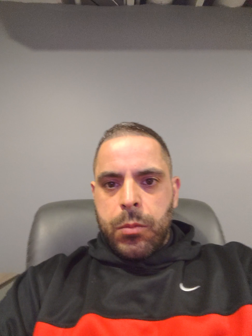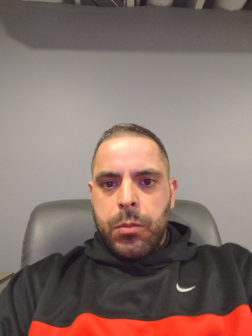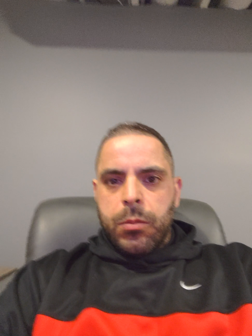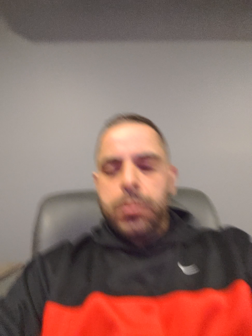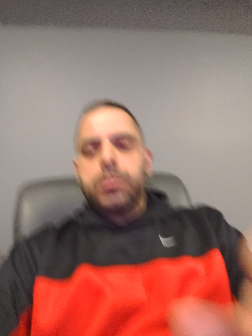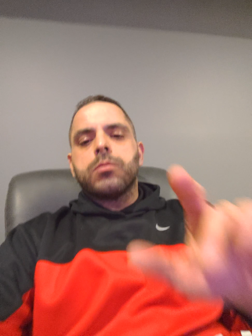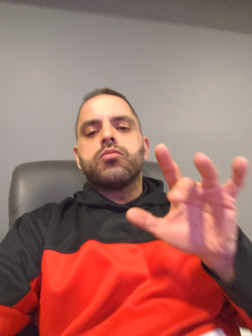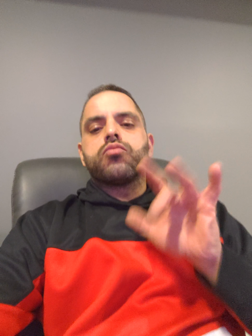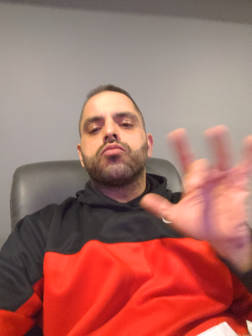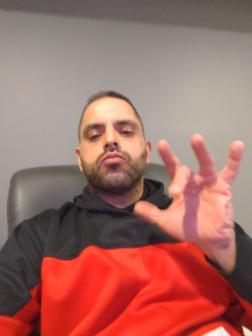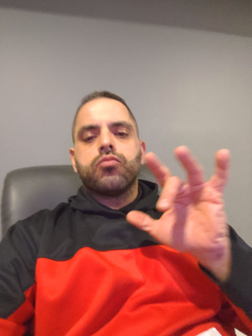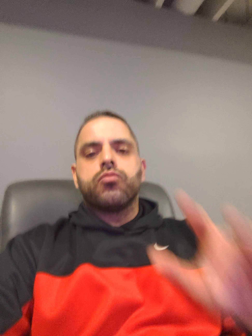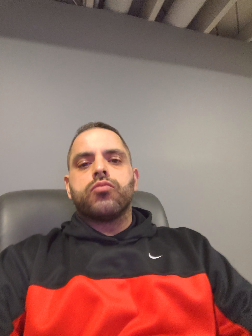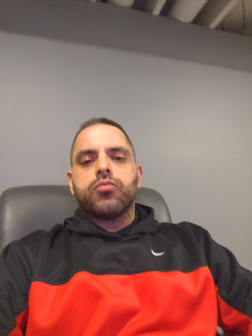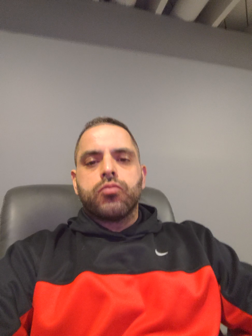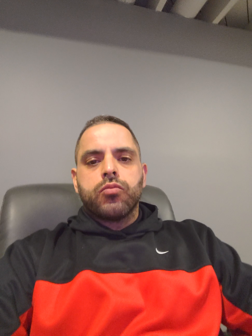yucky